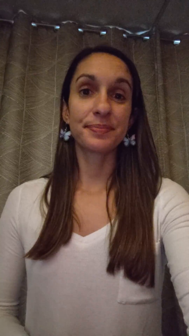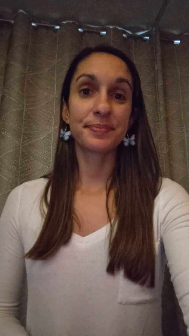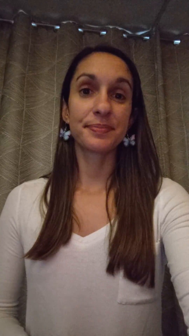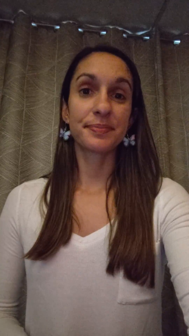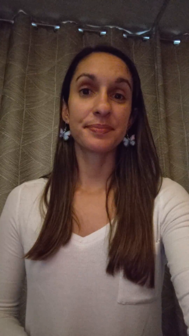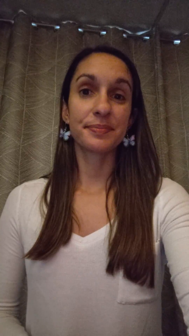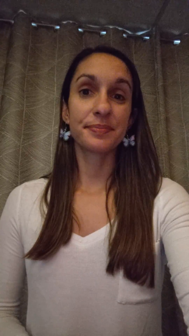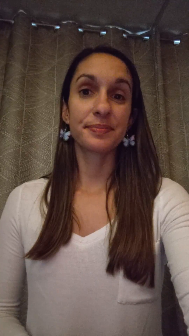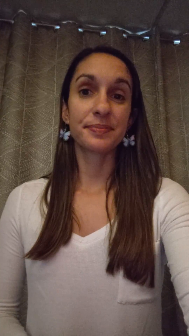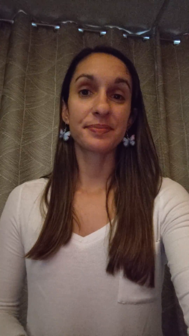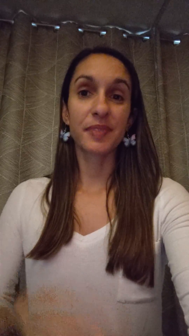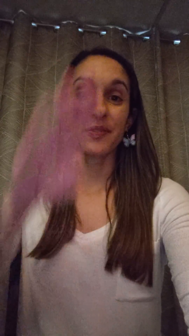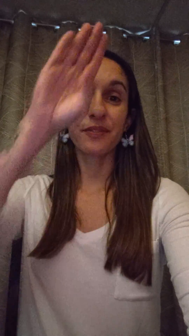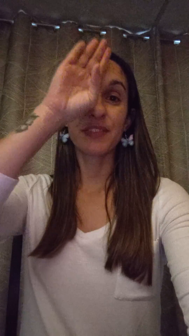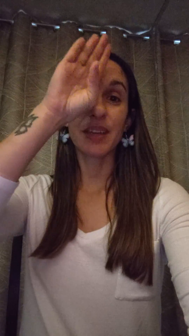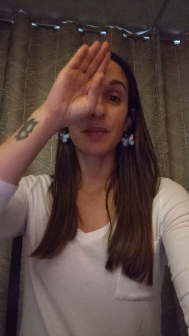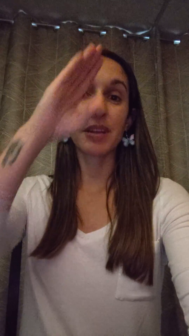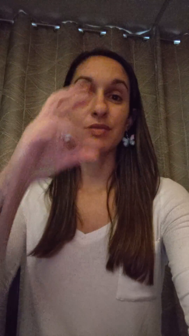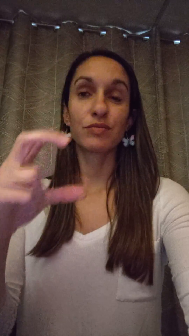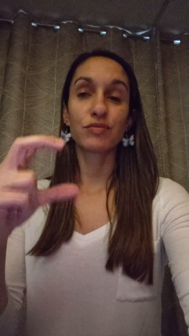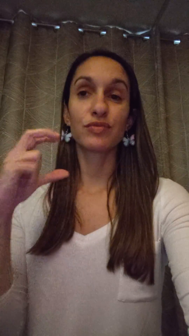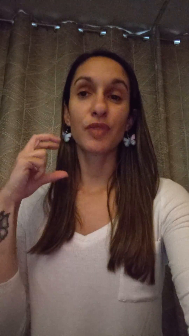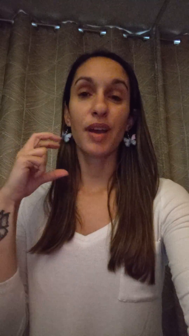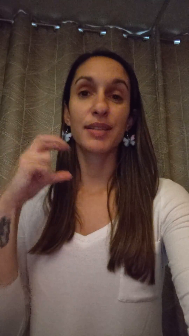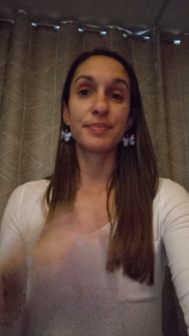fire truck